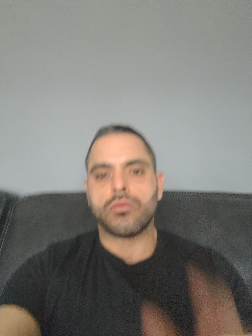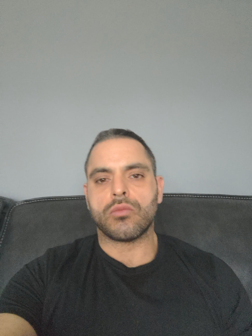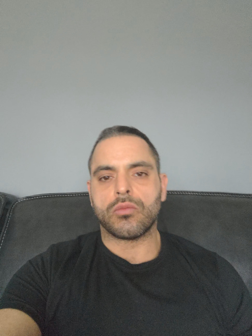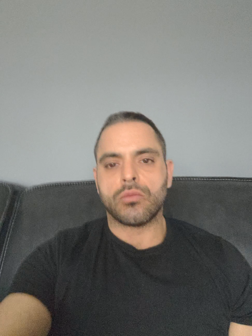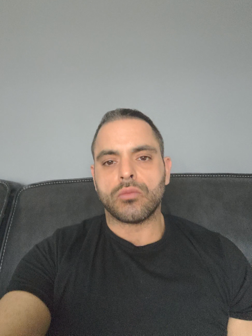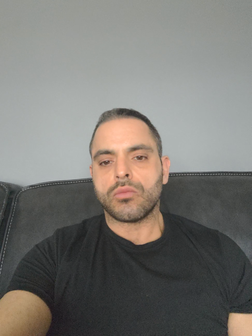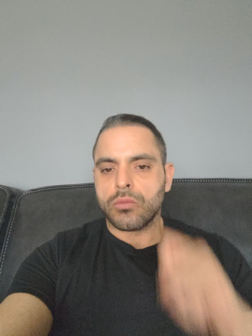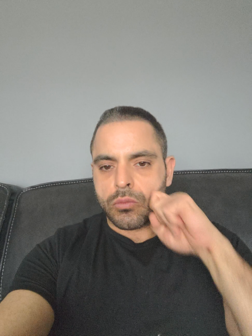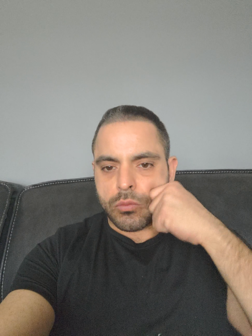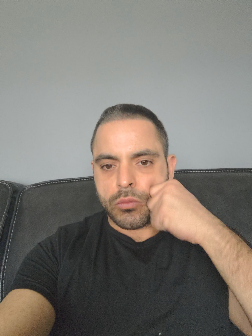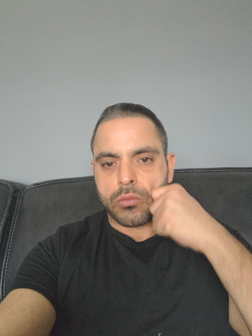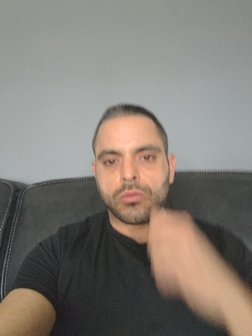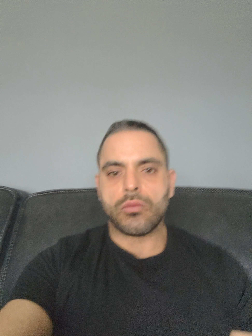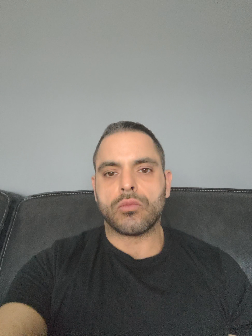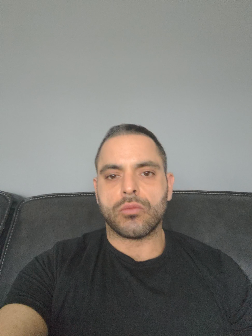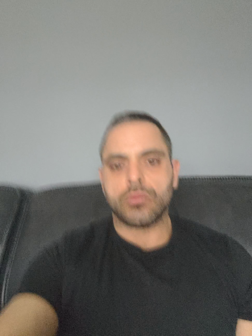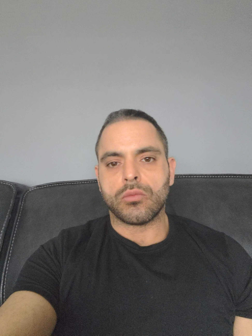apple